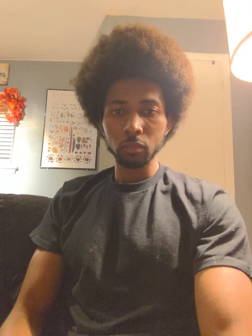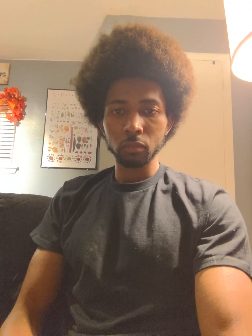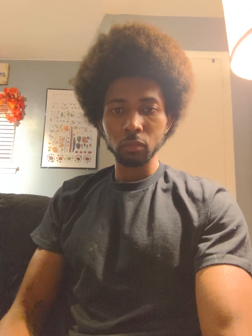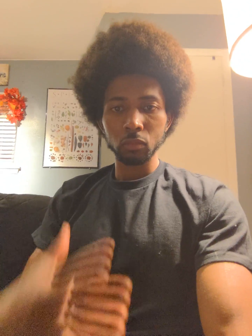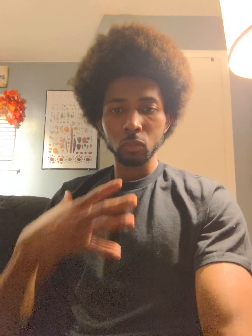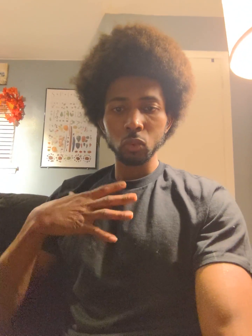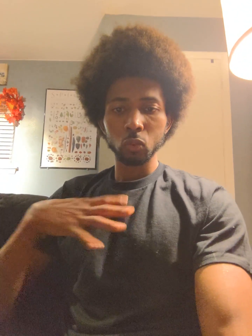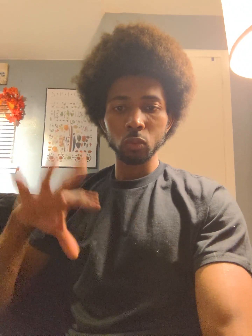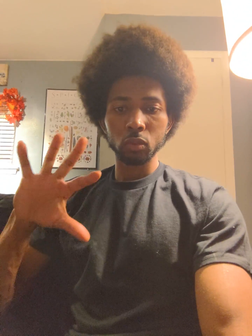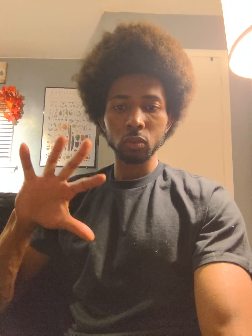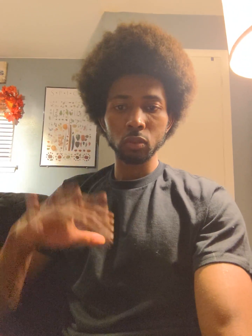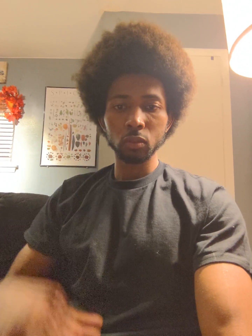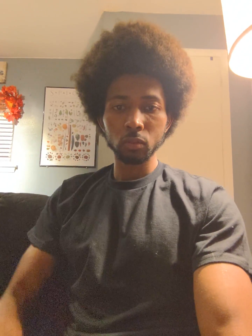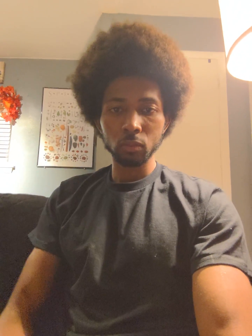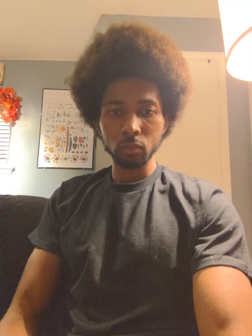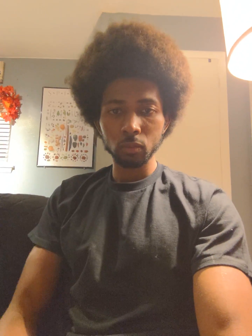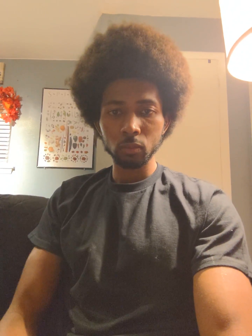dress